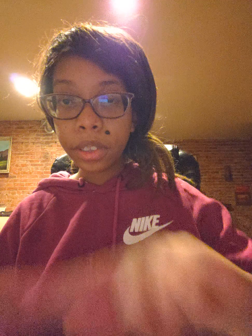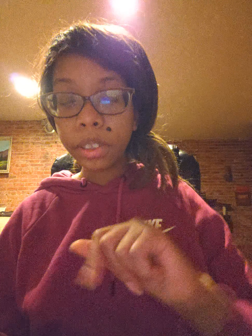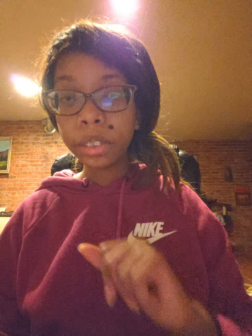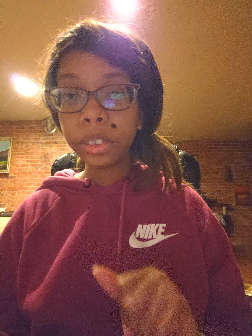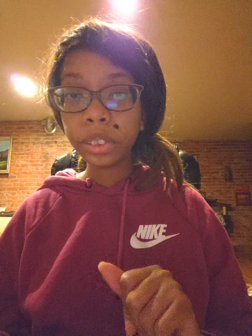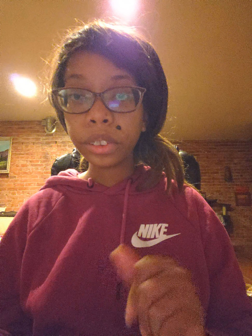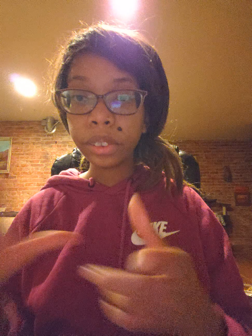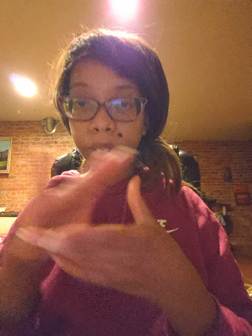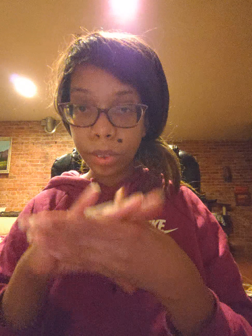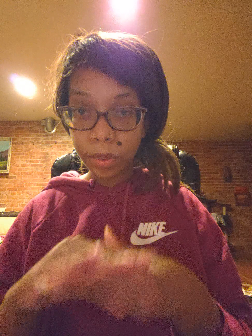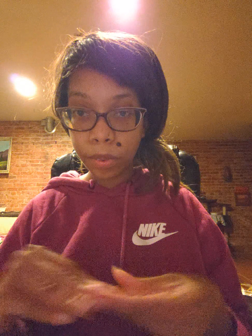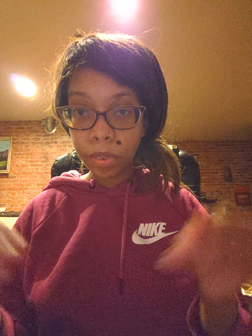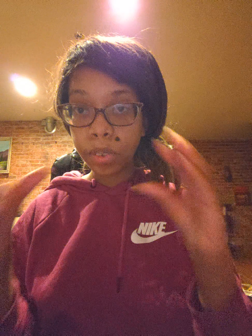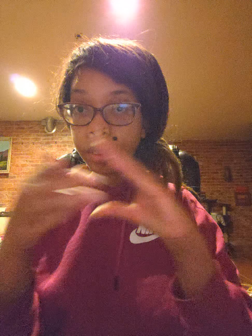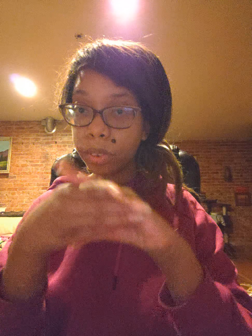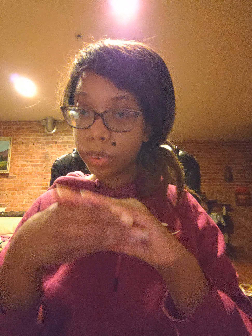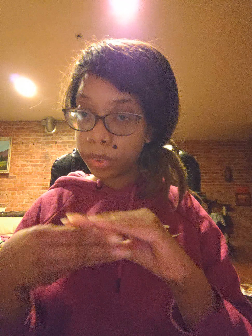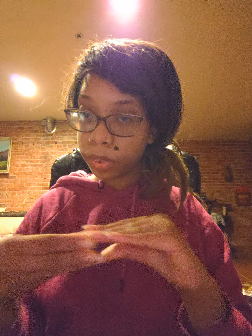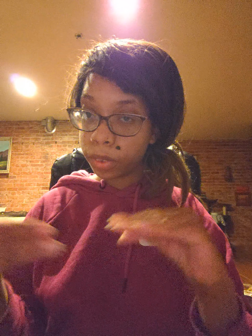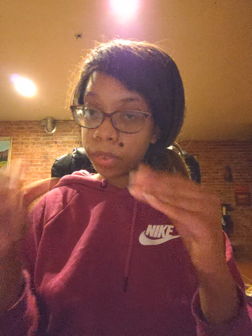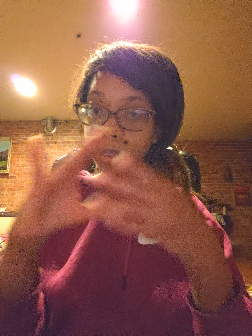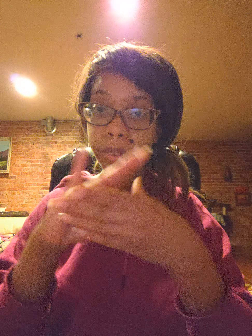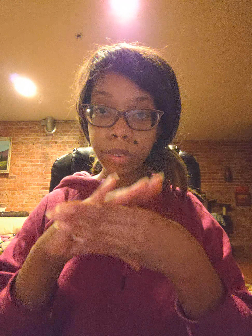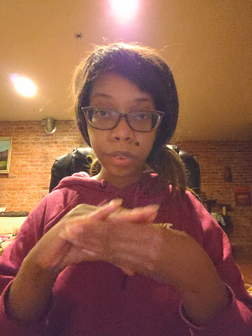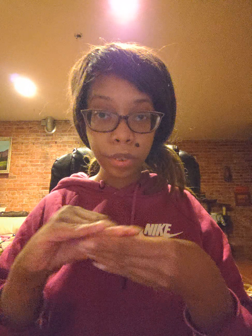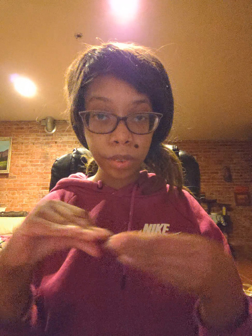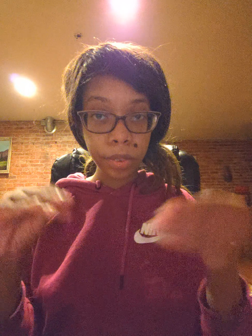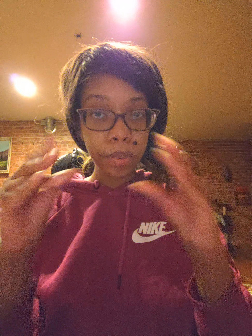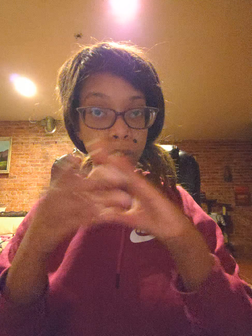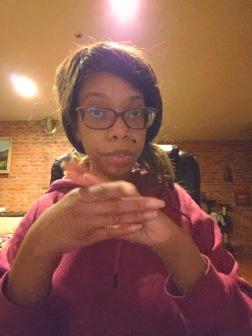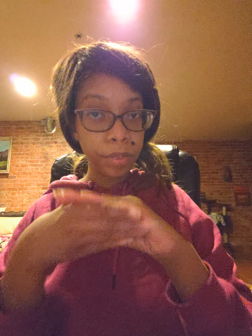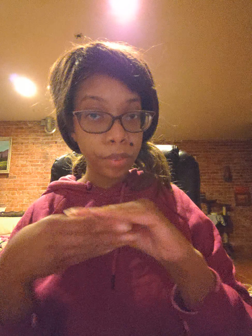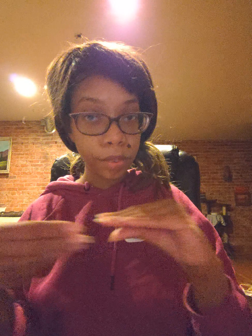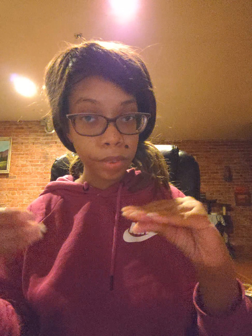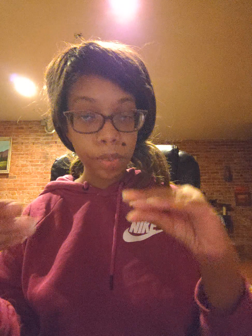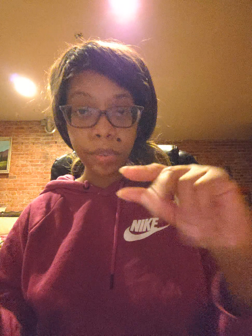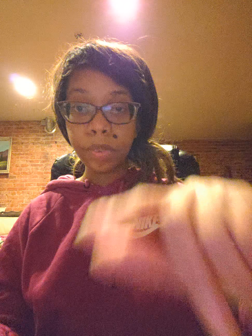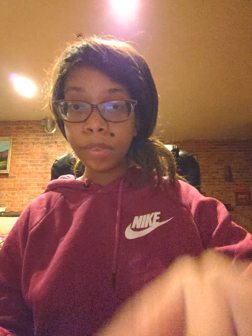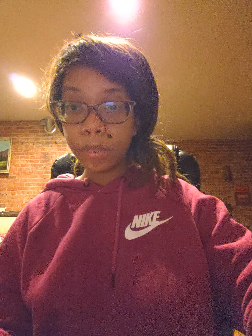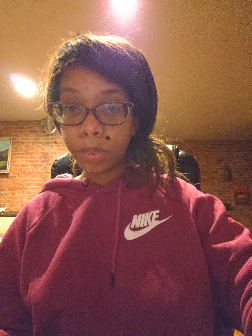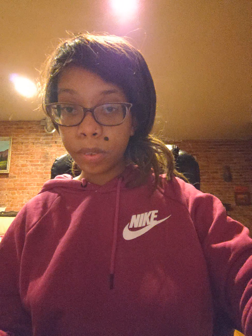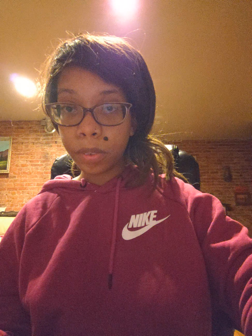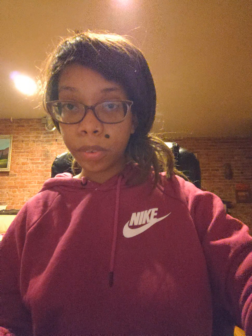story